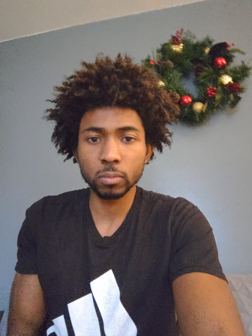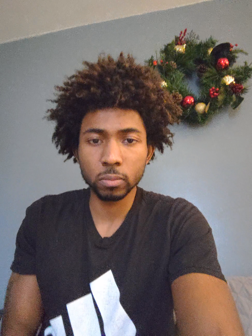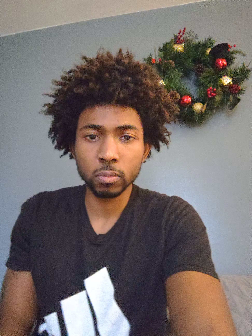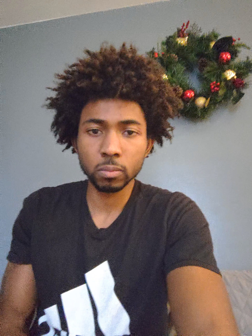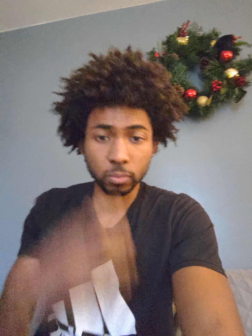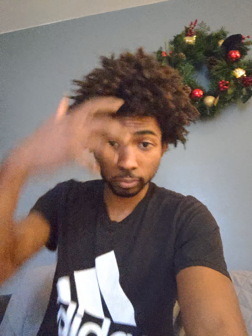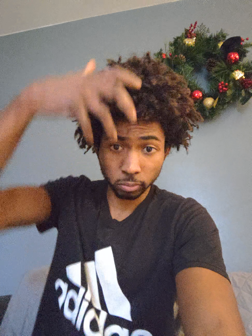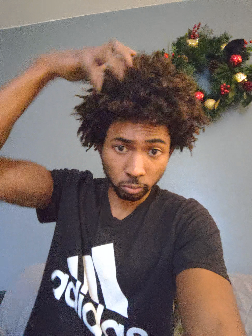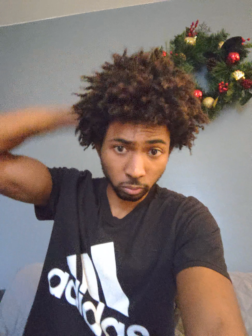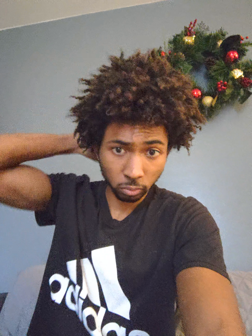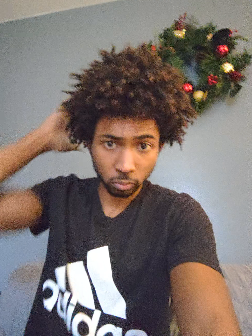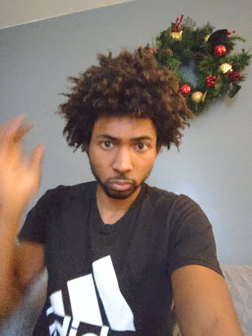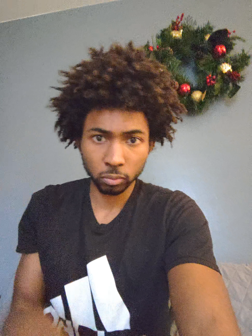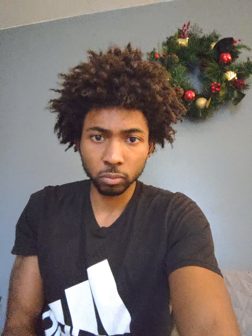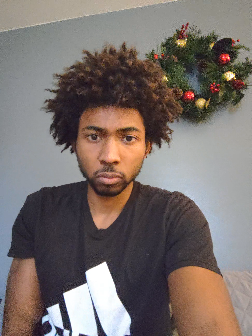lion